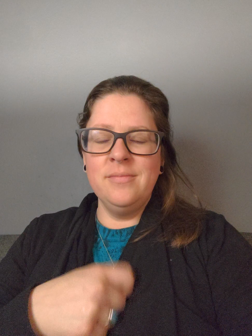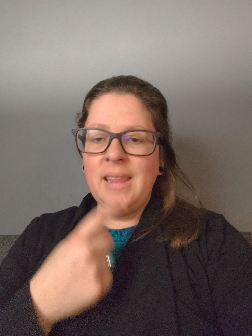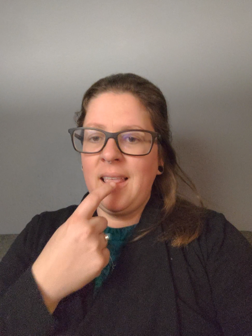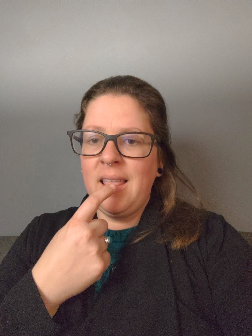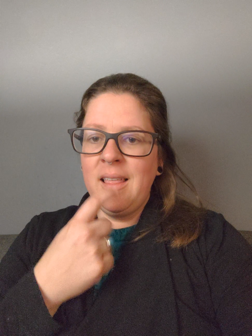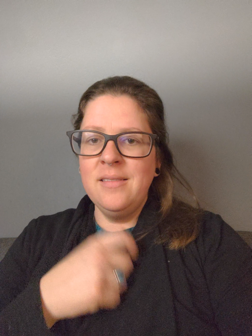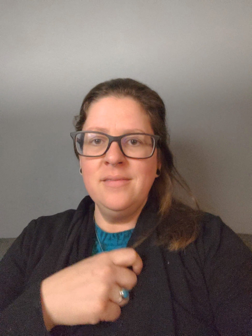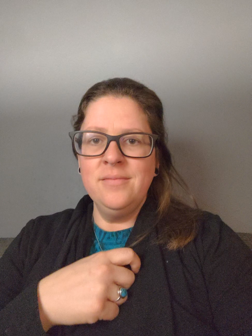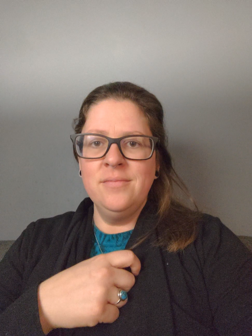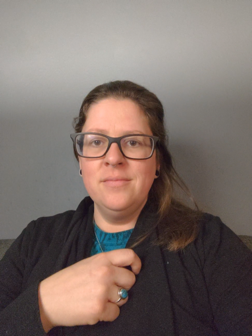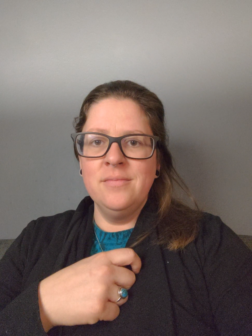tongue